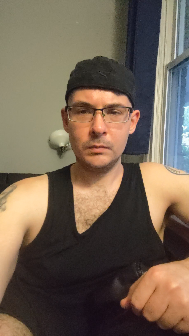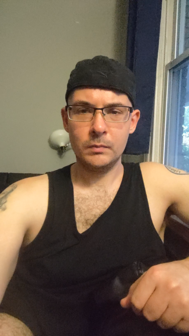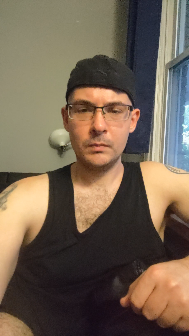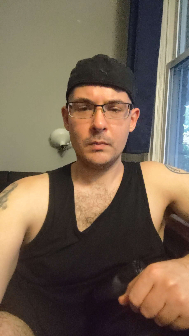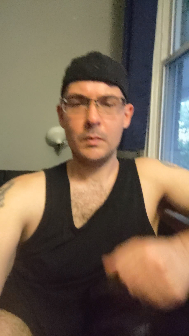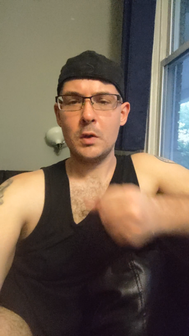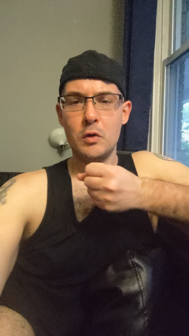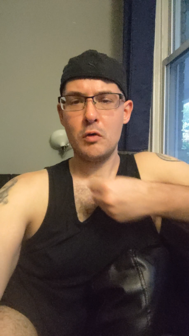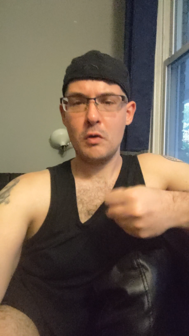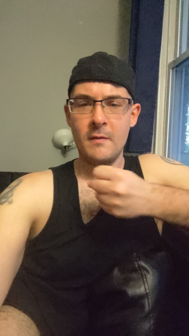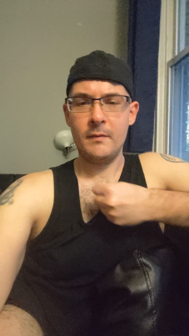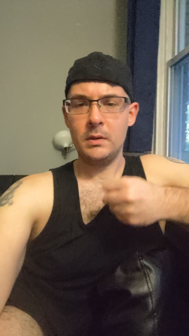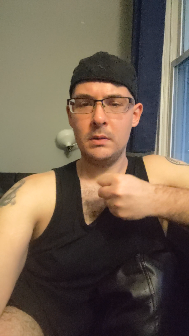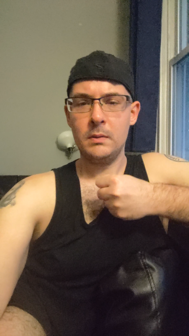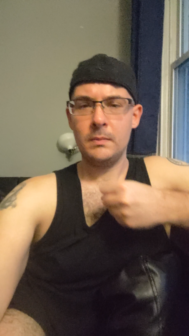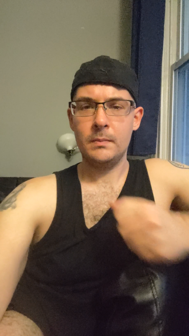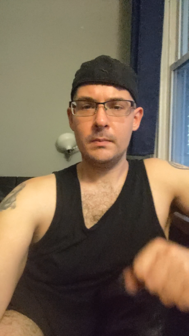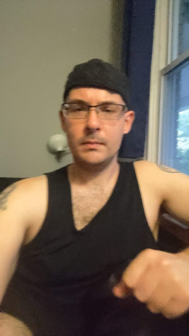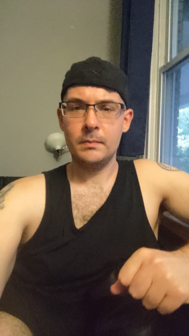coffee